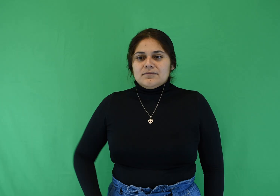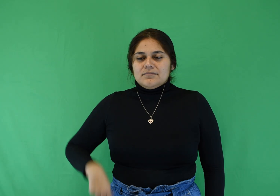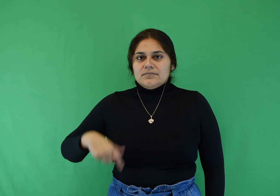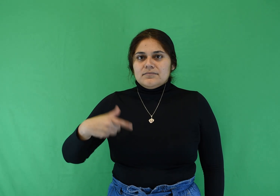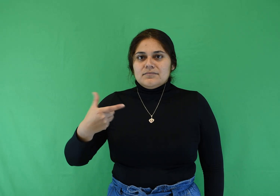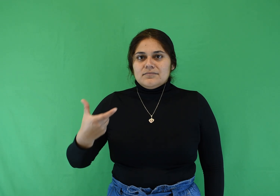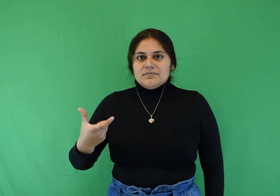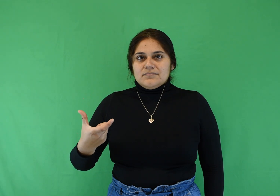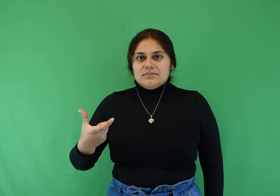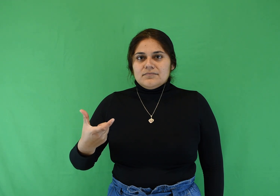dinero